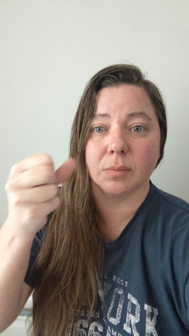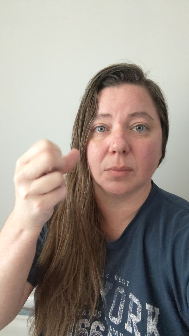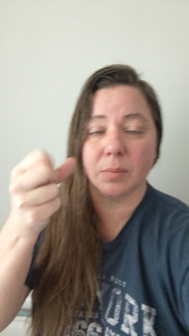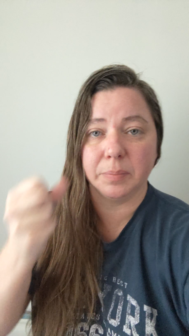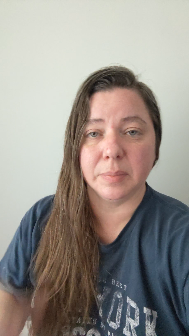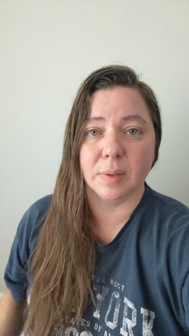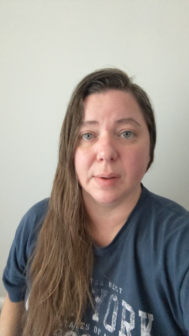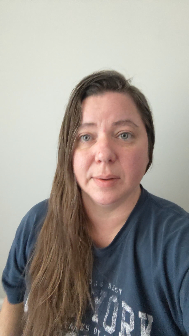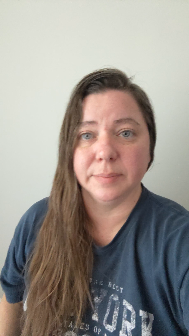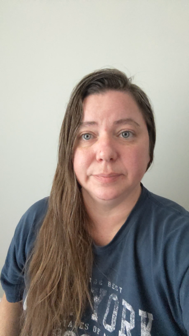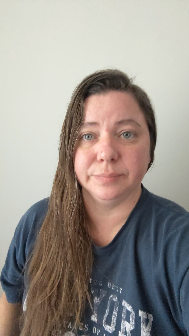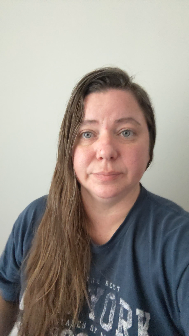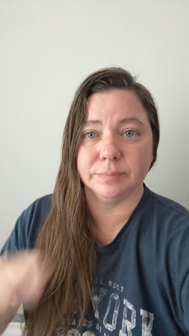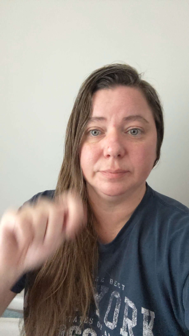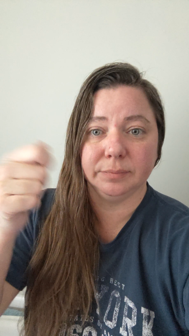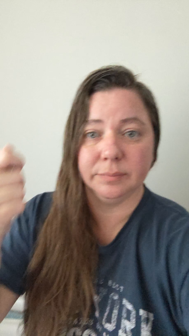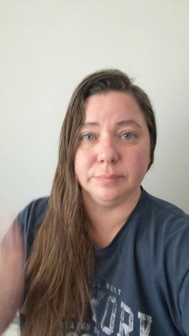rip